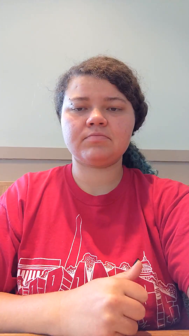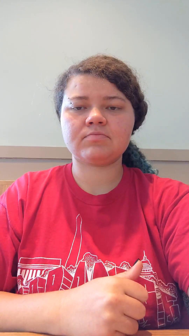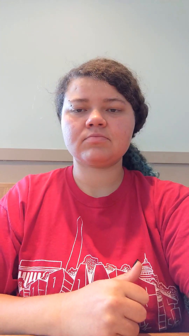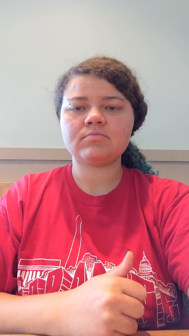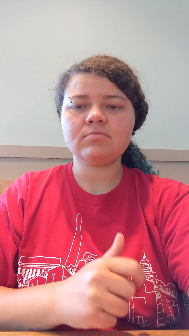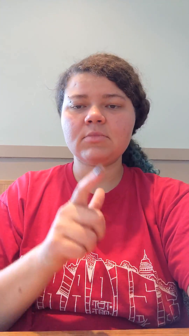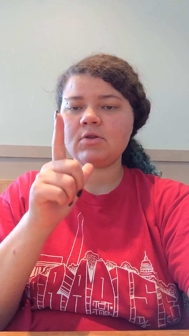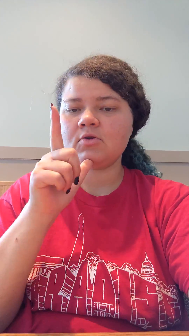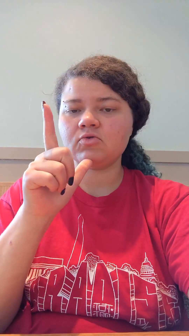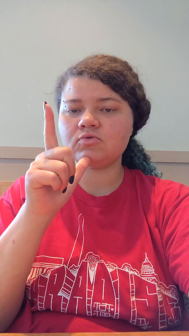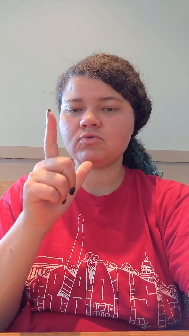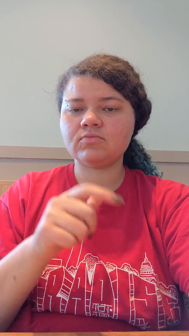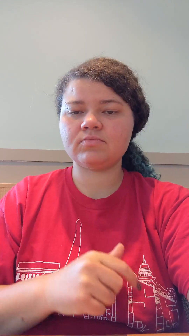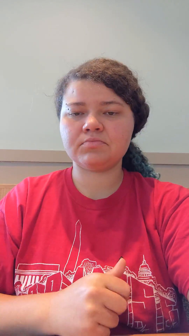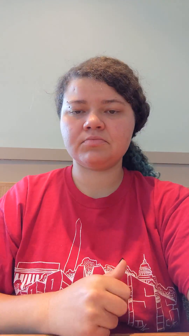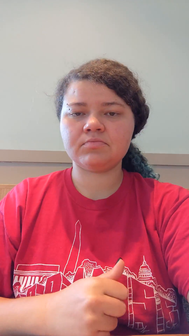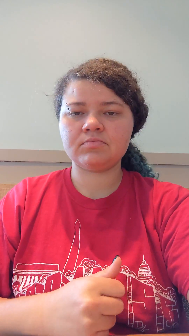lunch